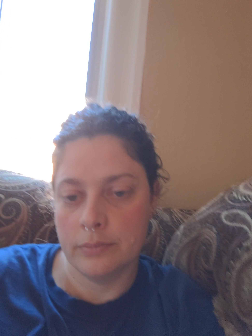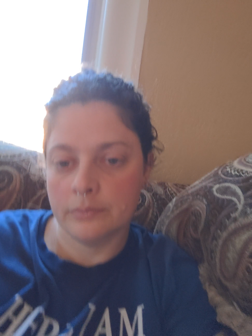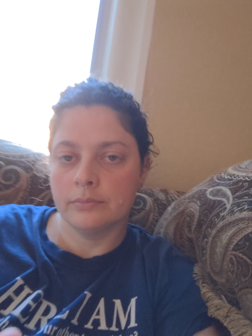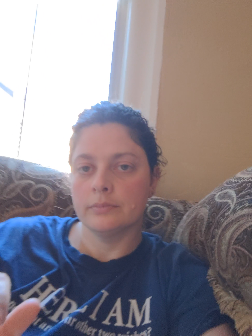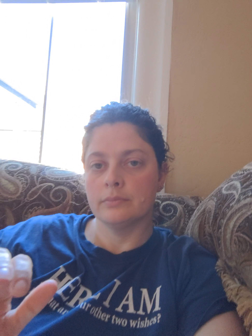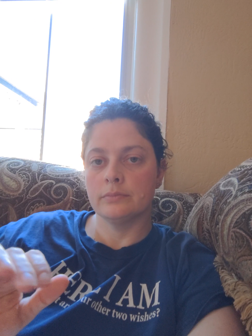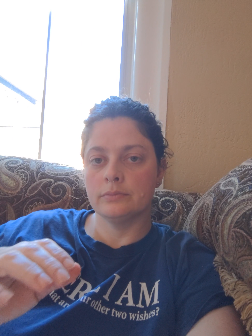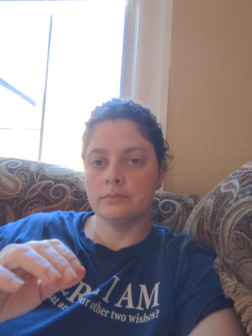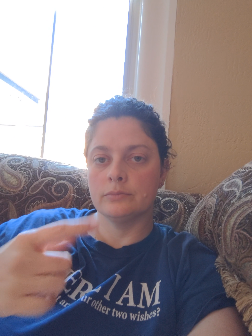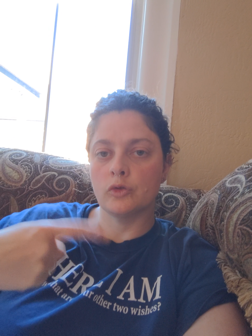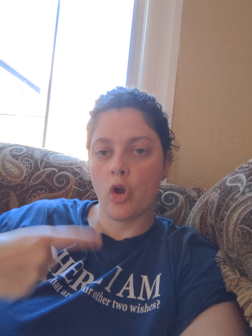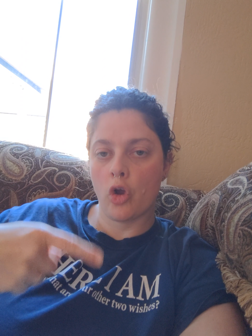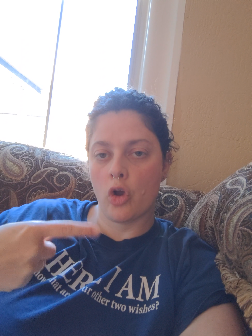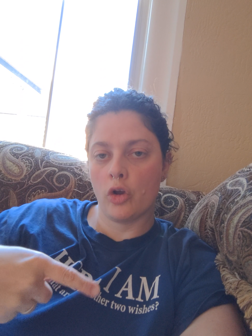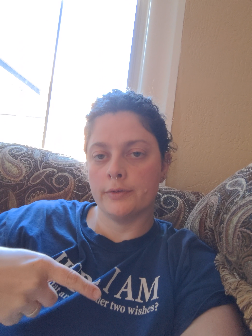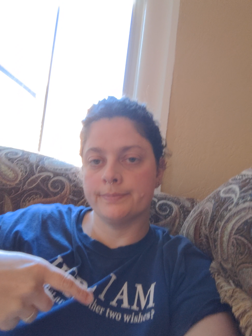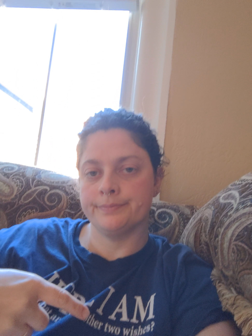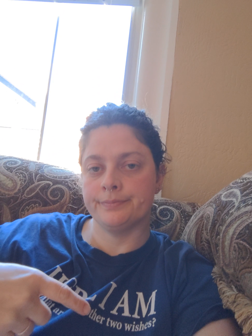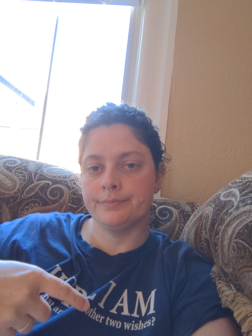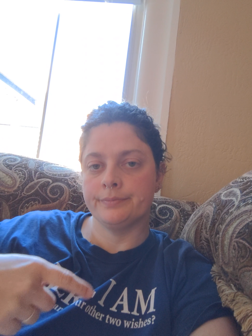talk